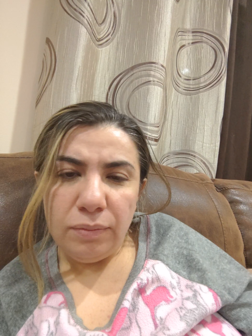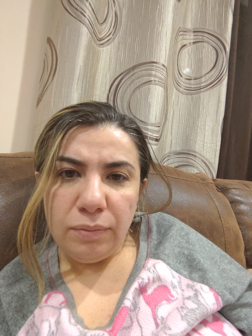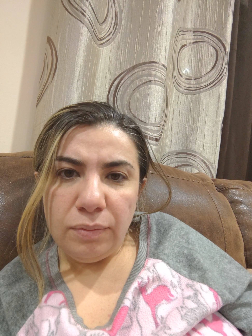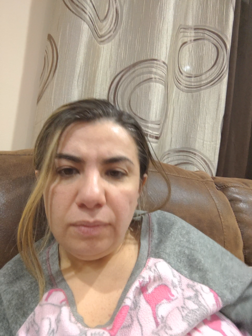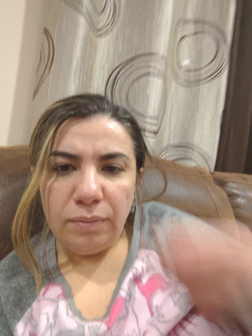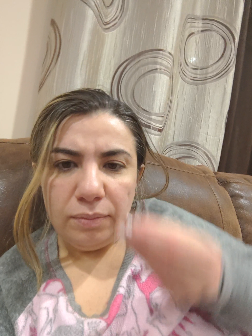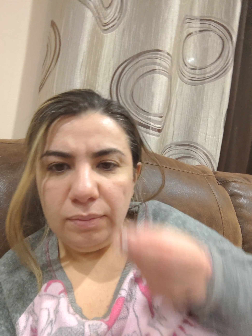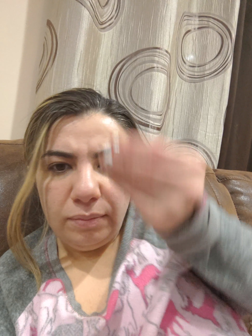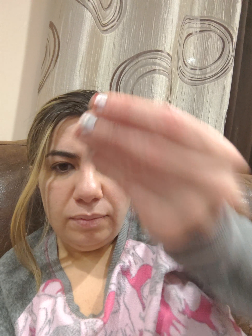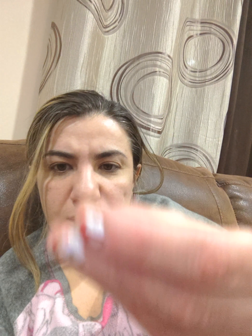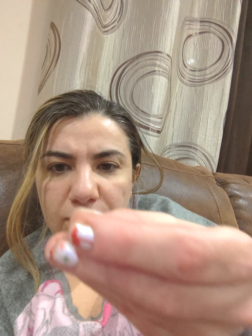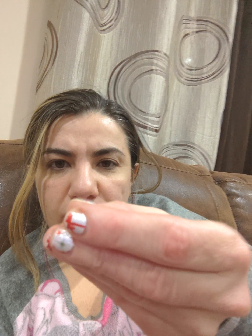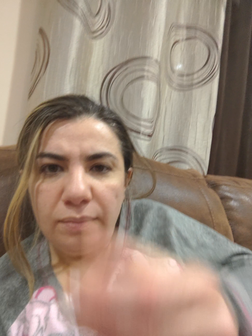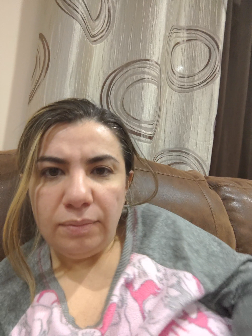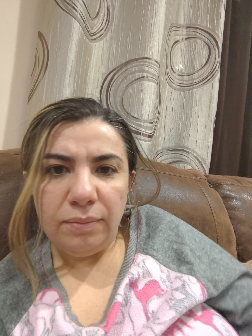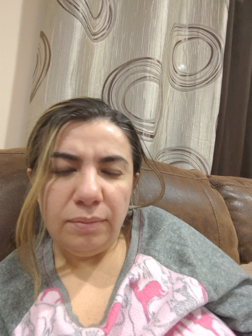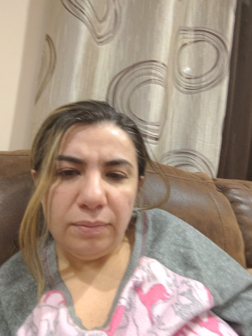give